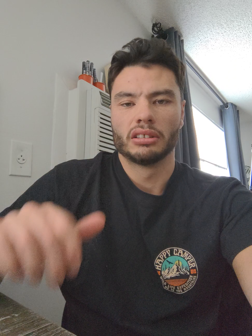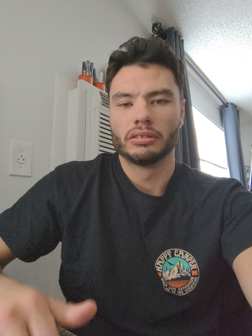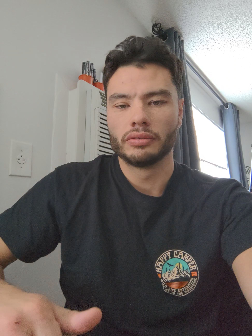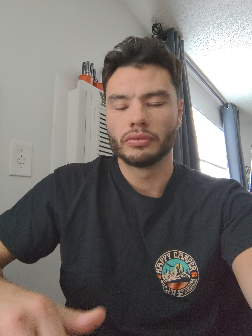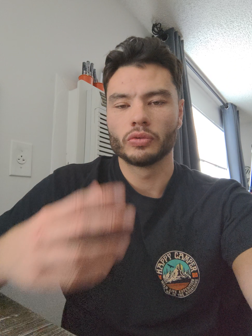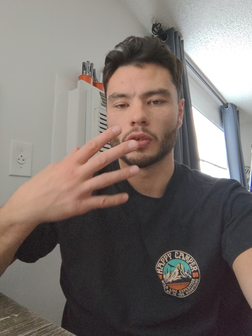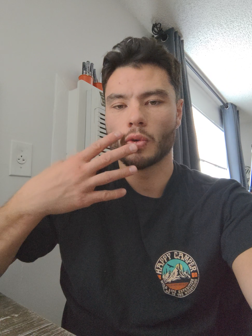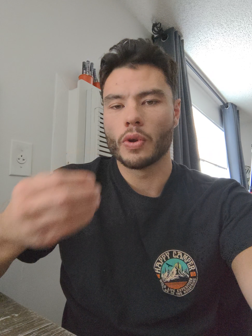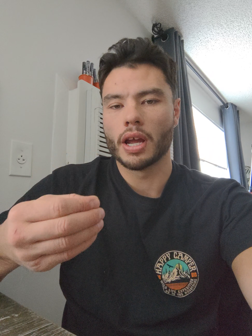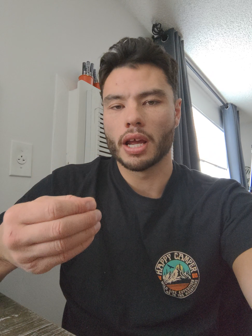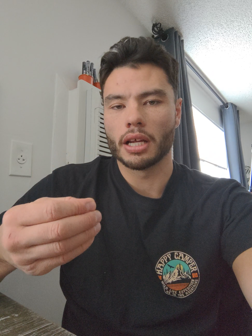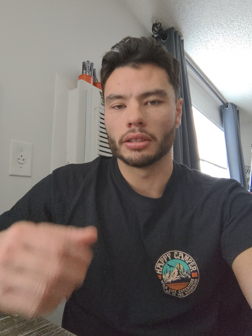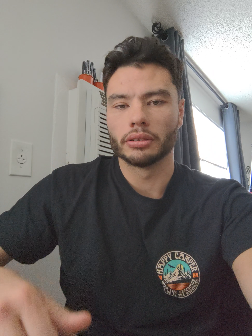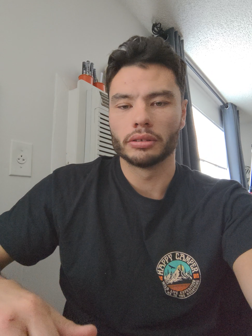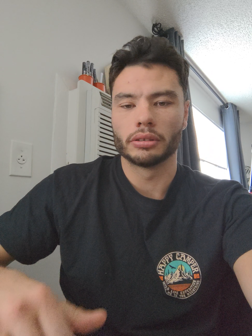wet